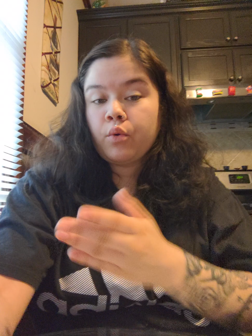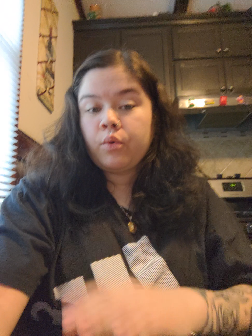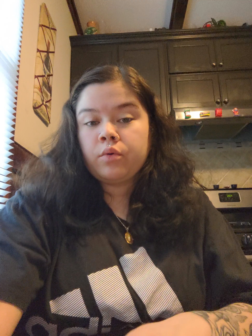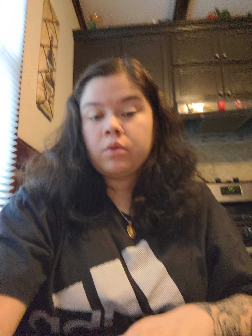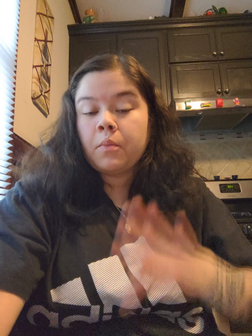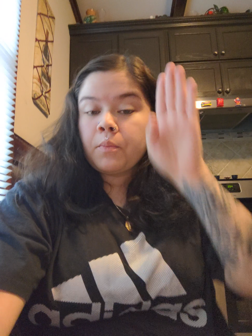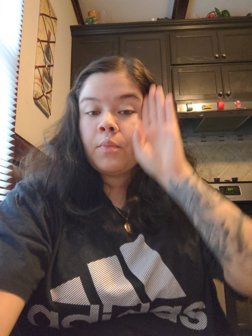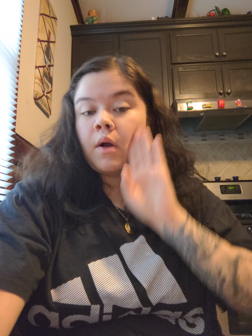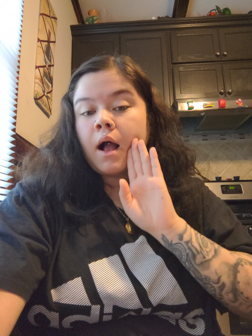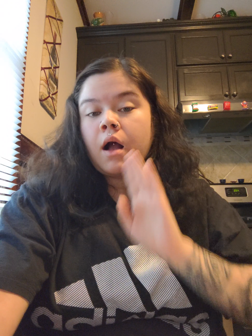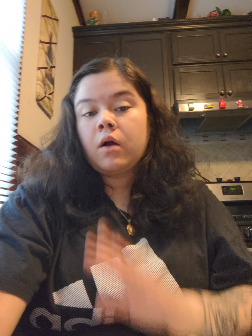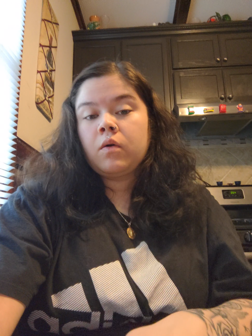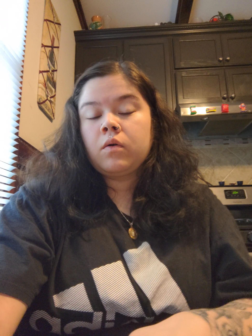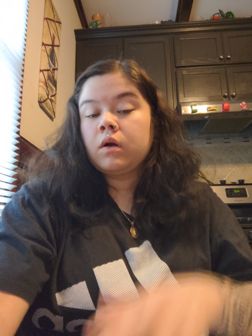brown